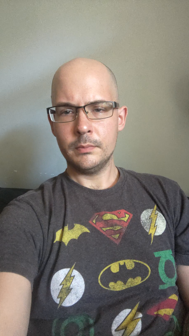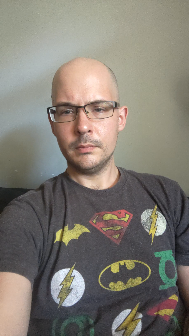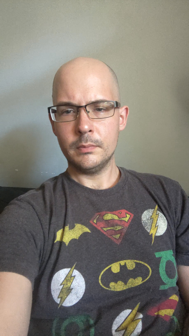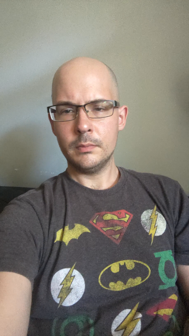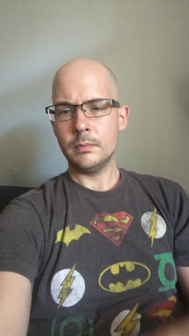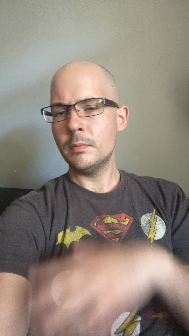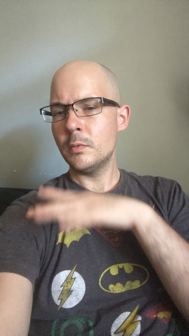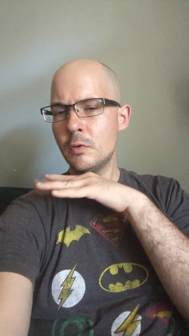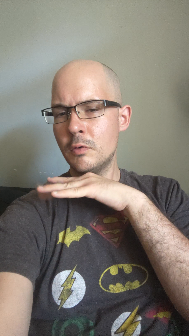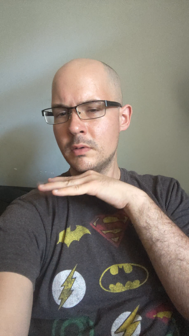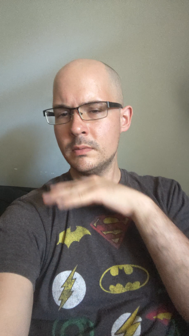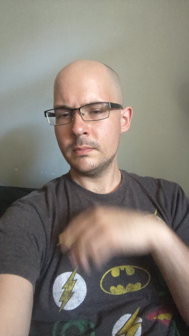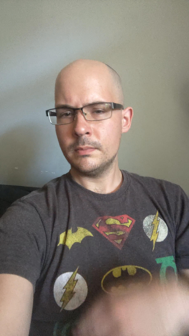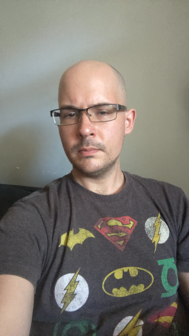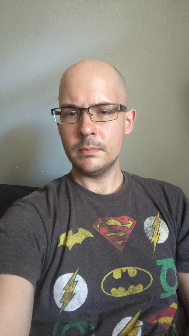naughty